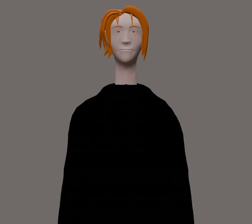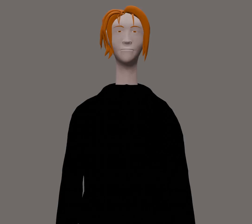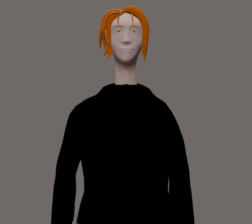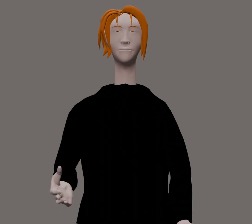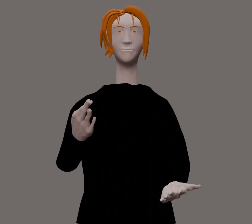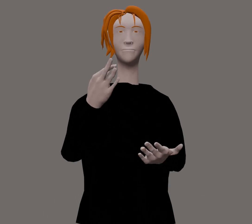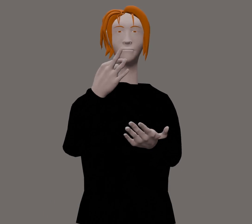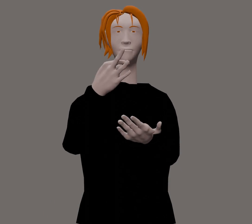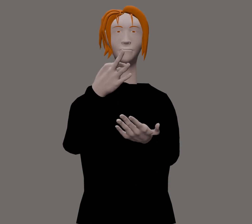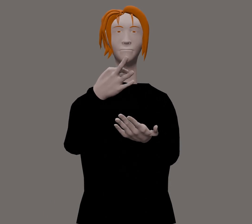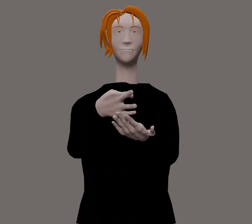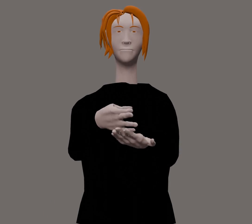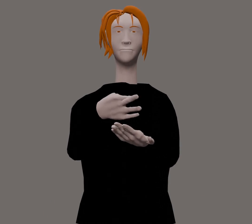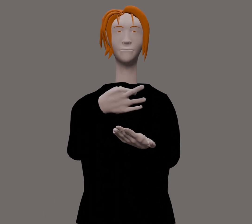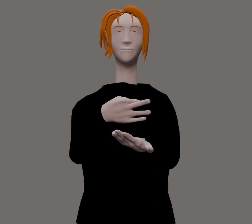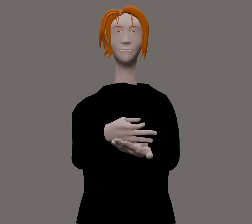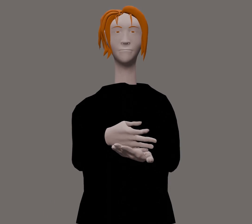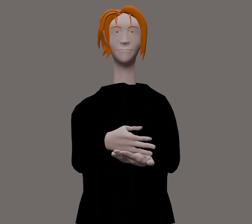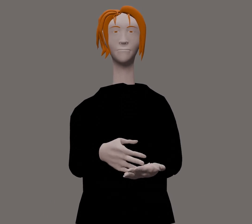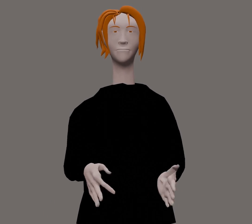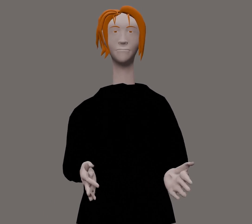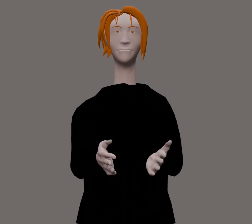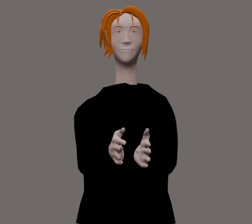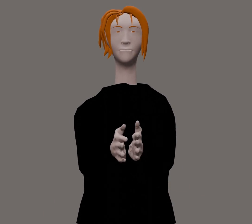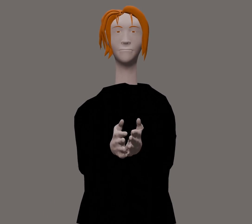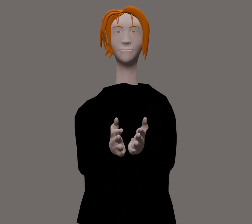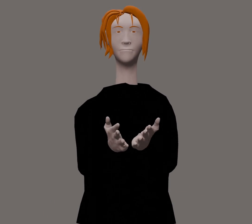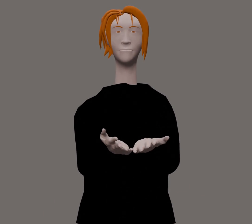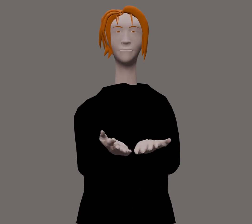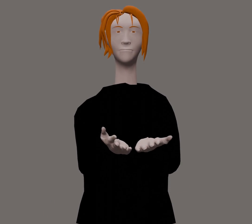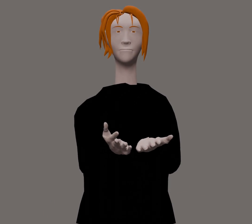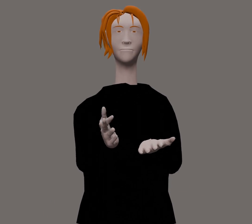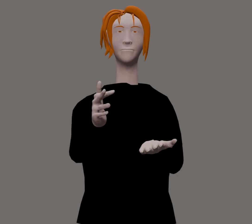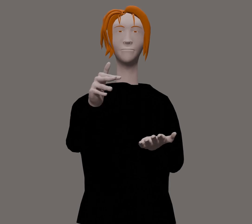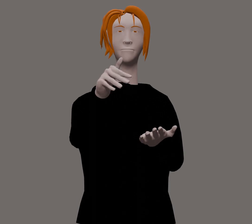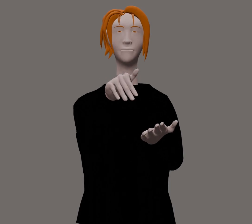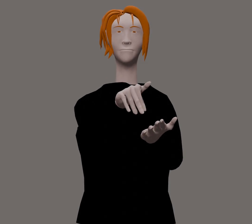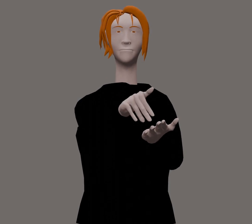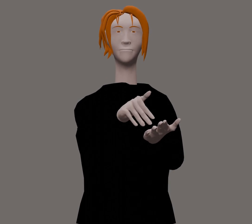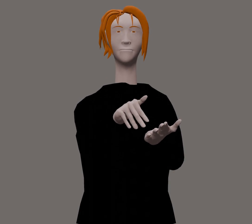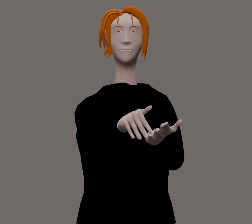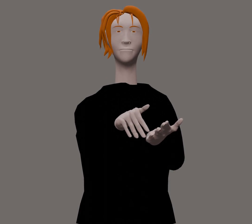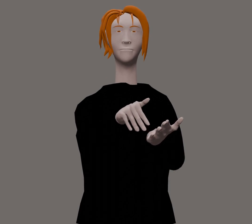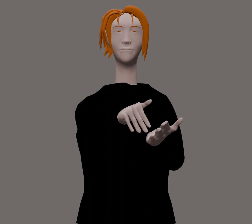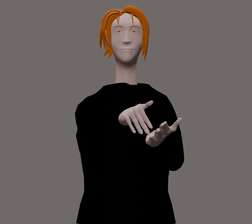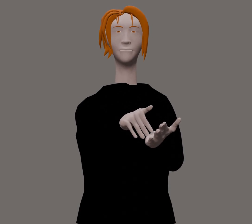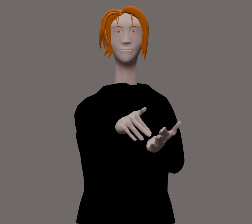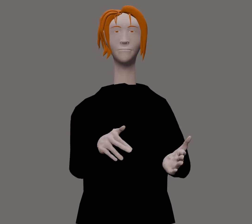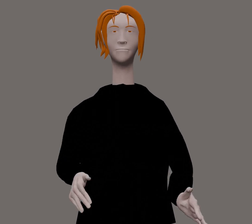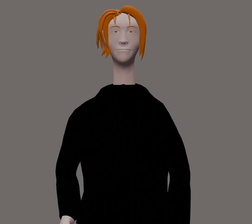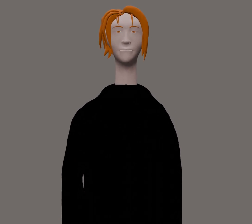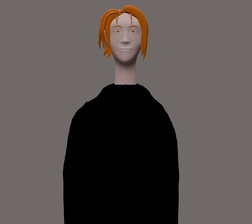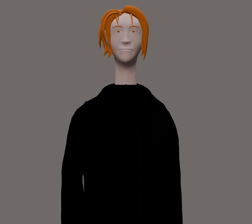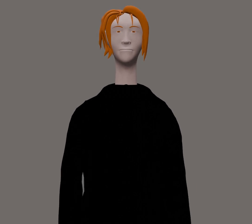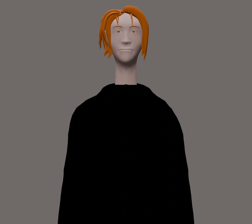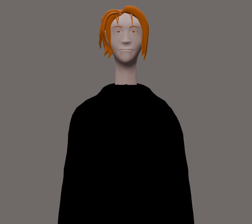Bookkeeping